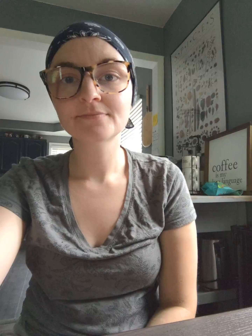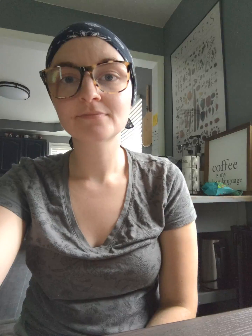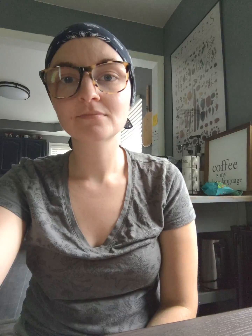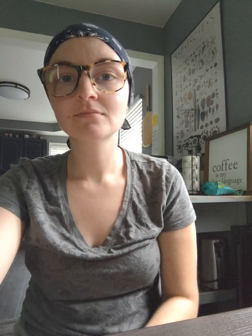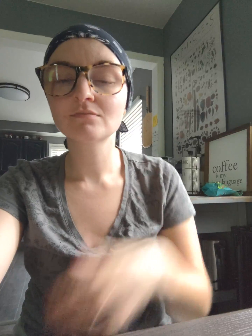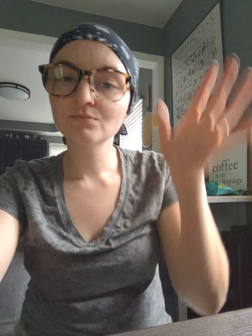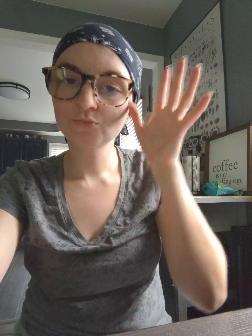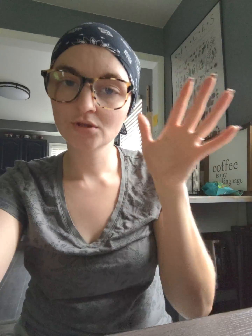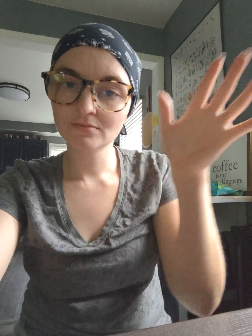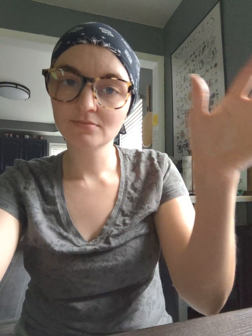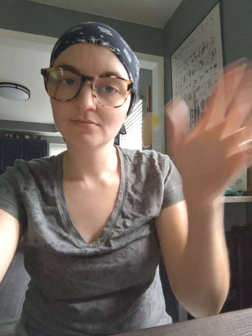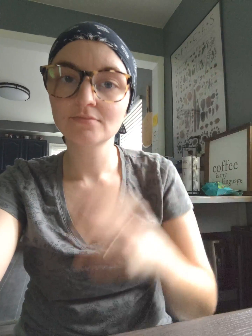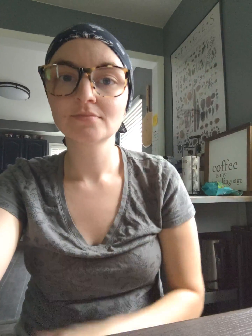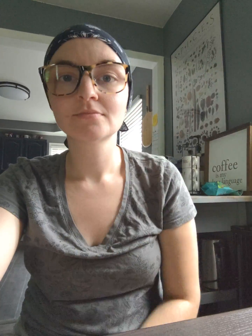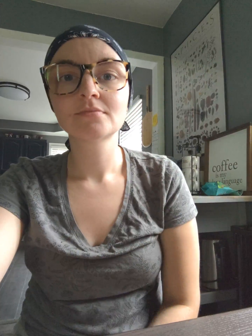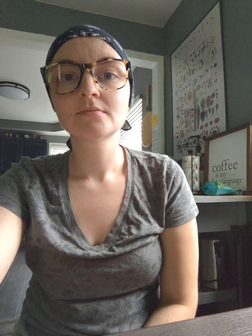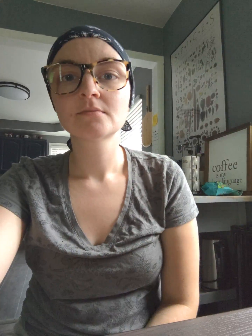deer